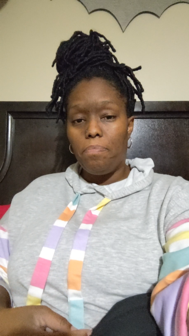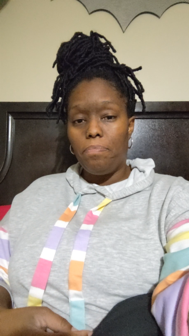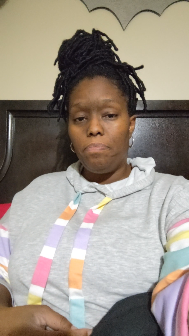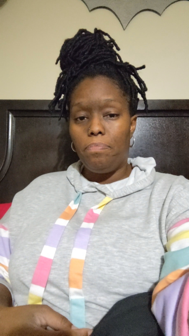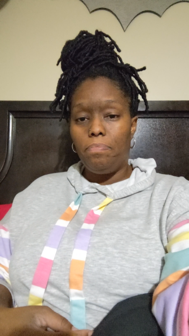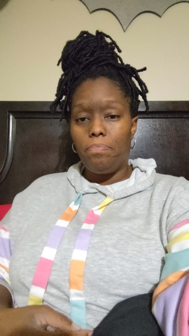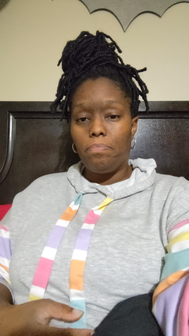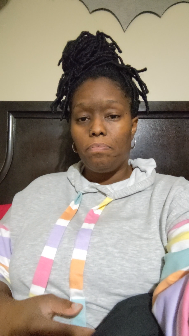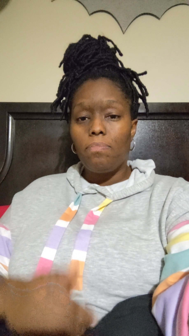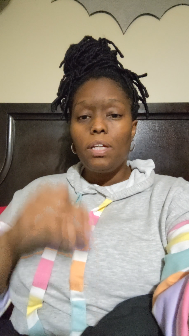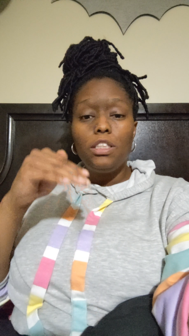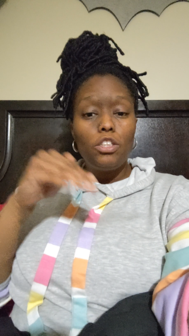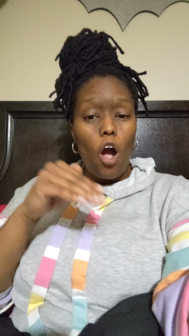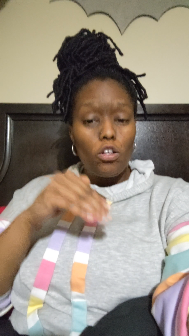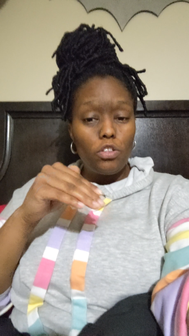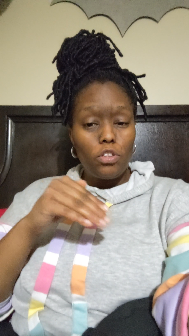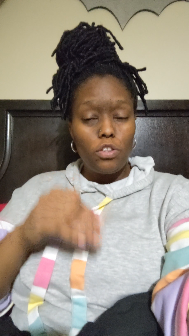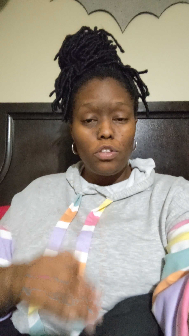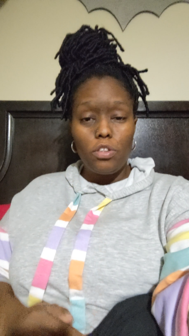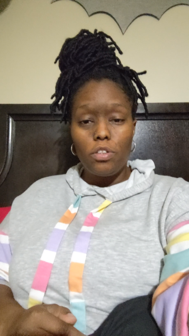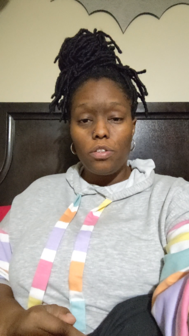doctor